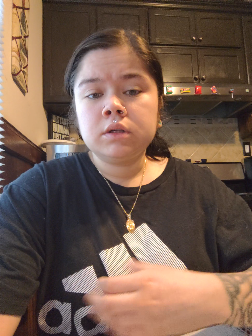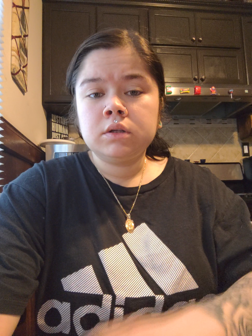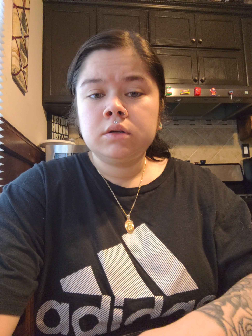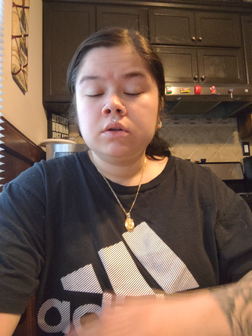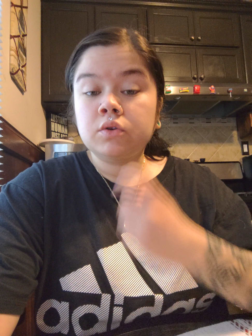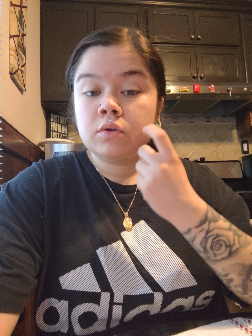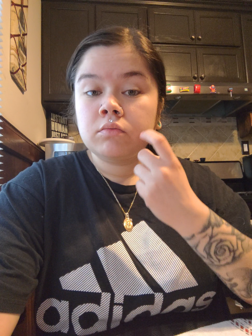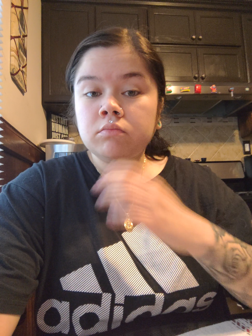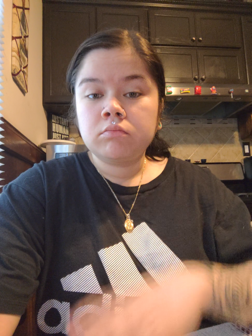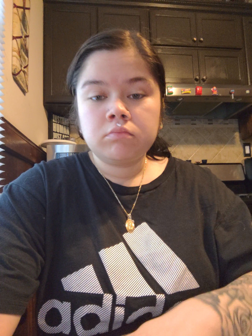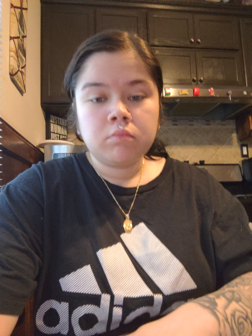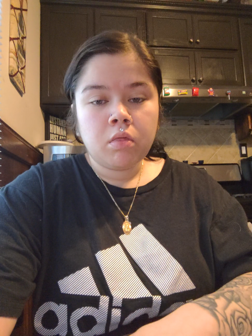grass